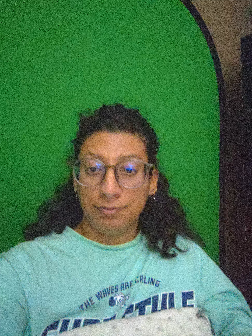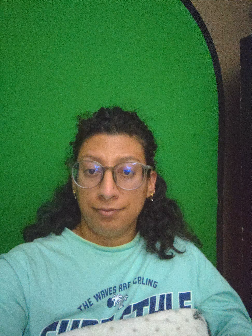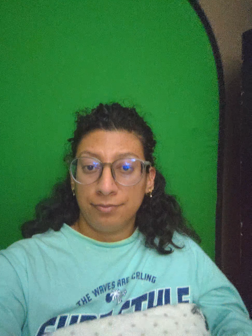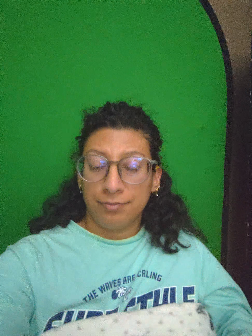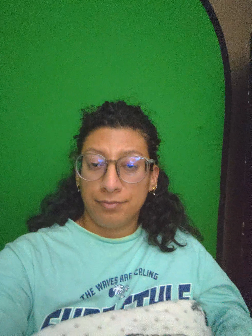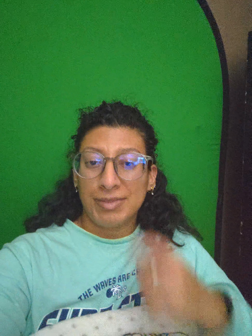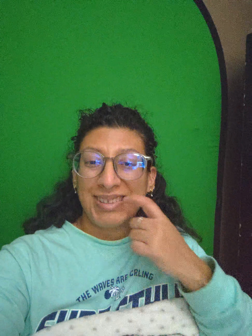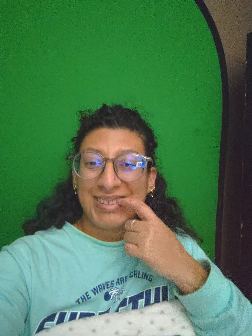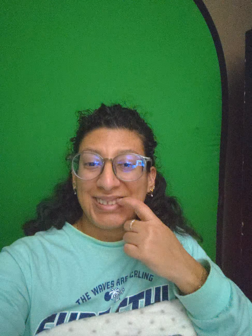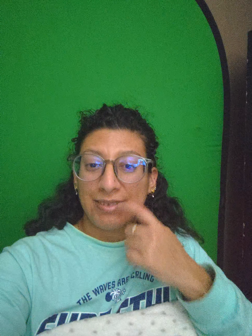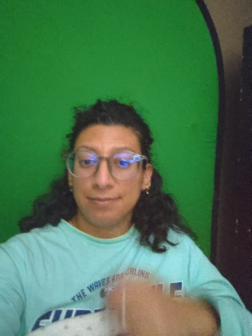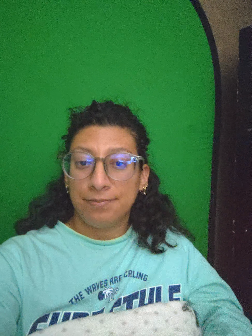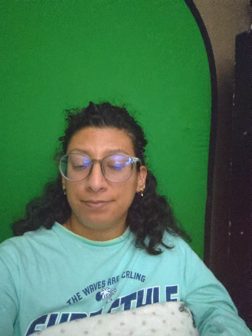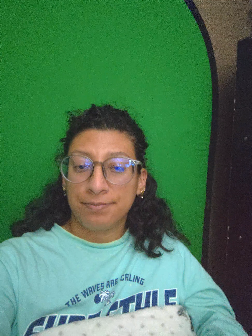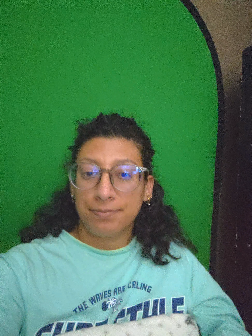tooth